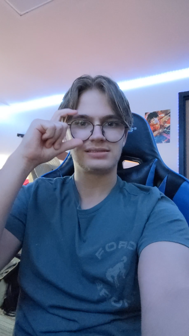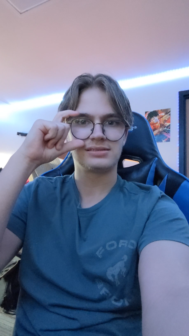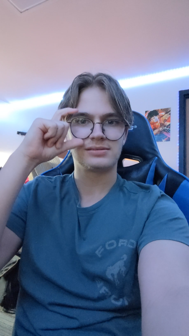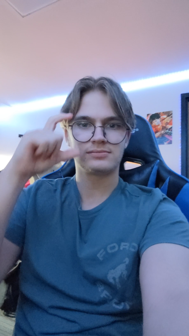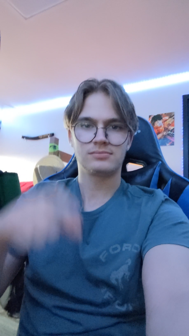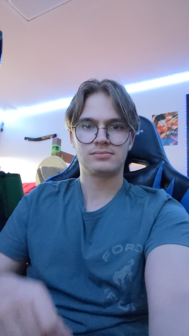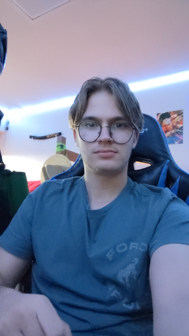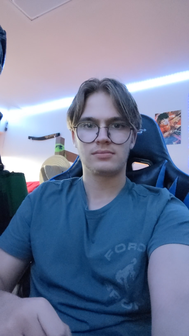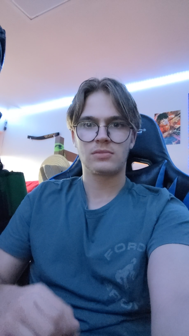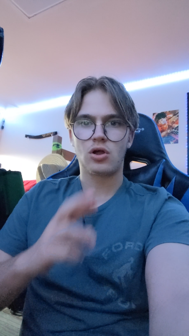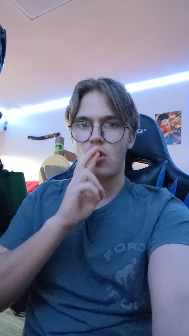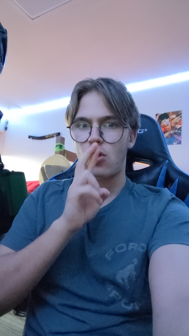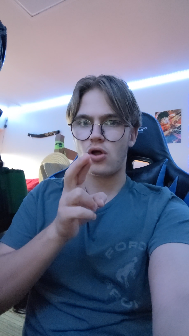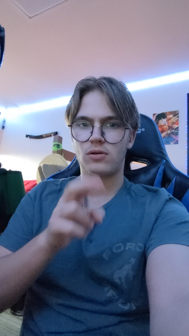are